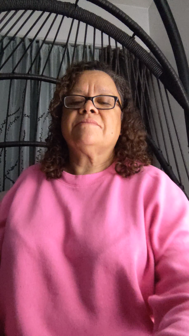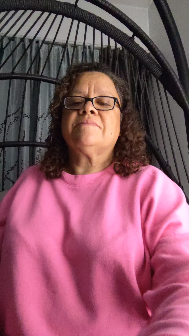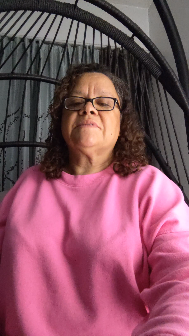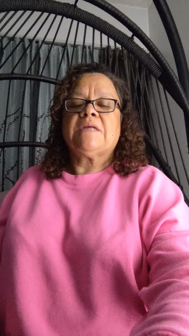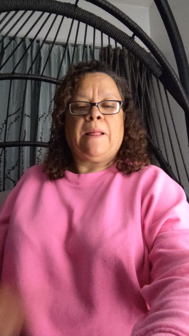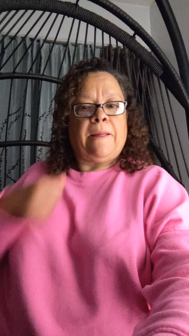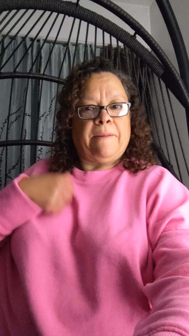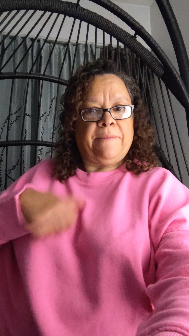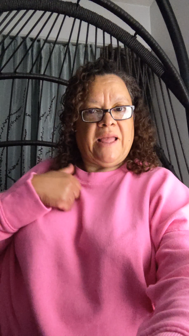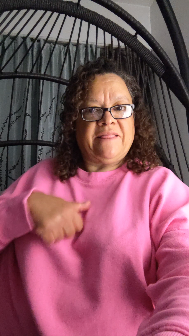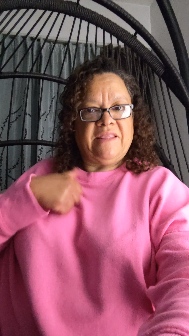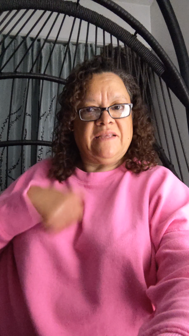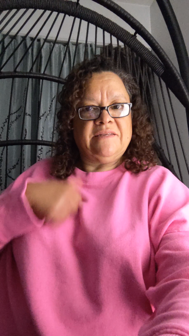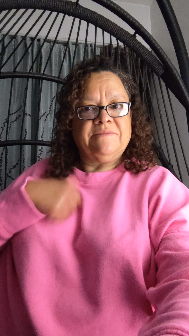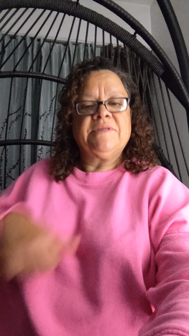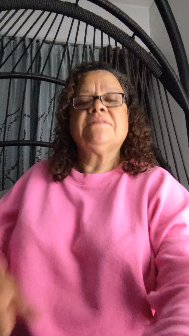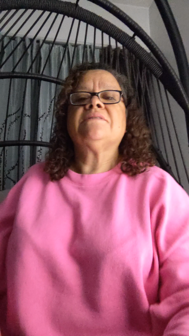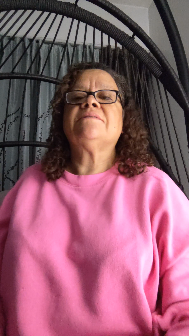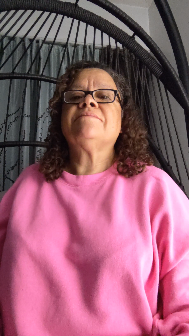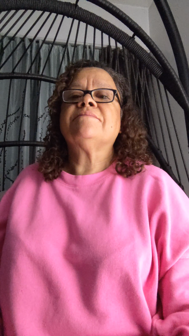bathtub